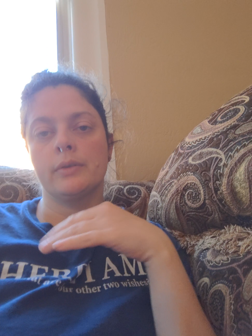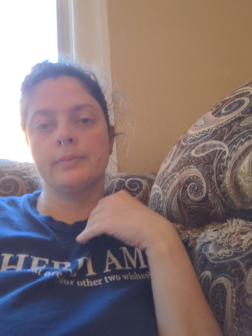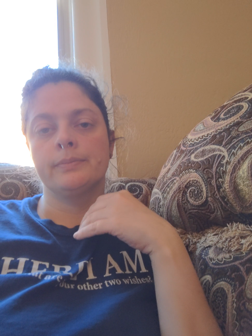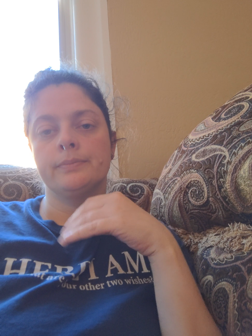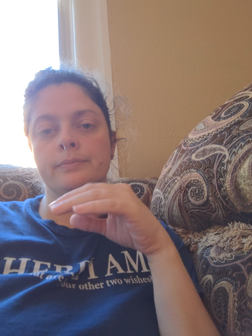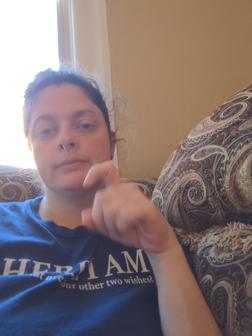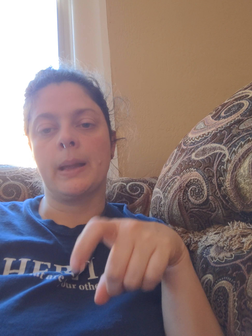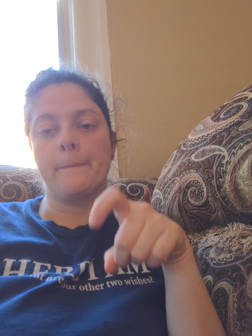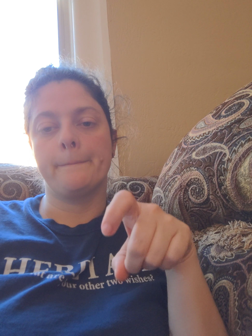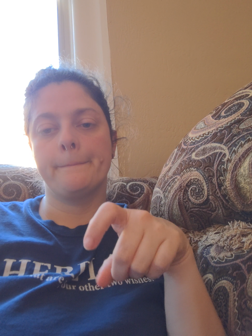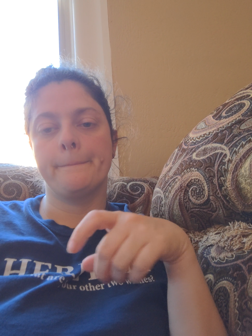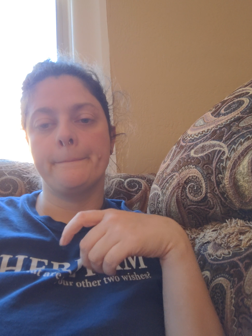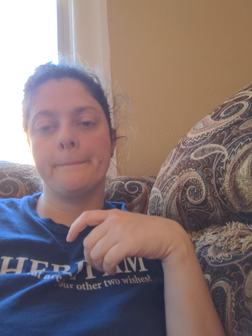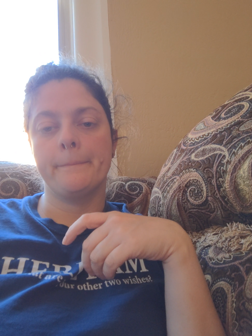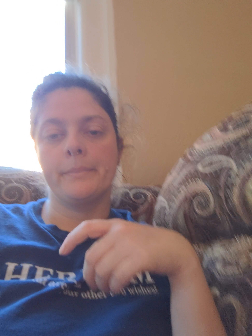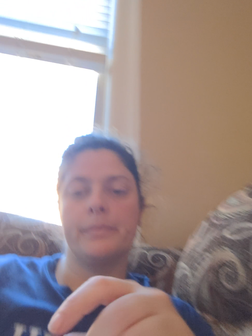time